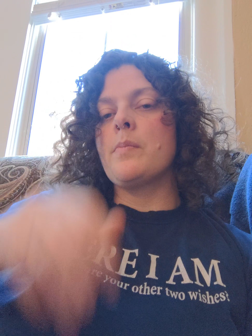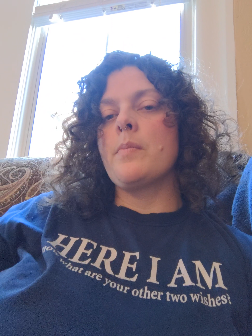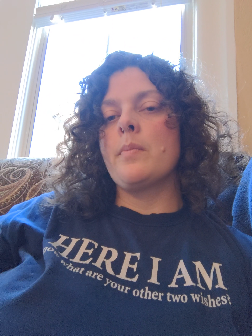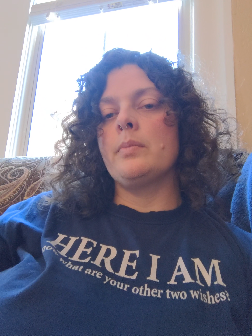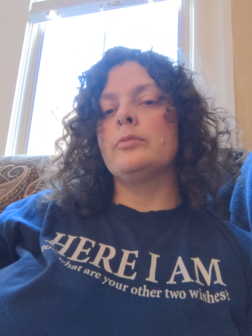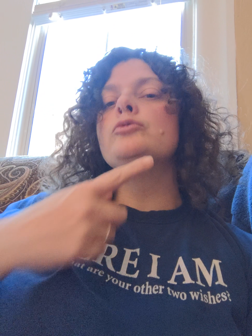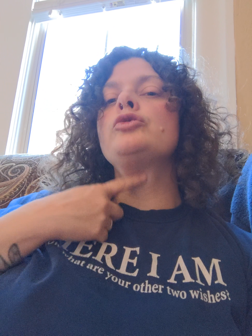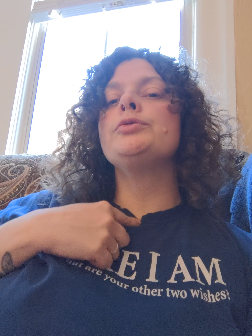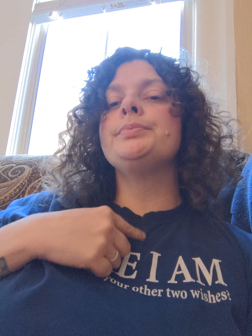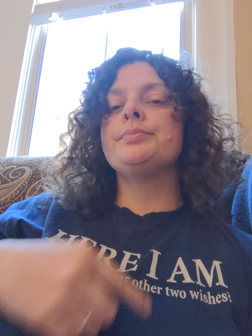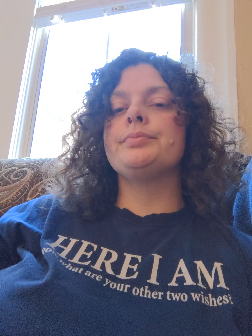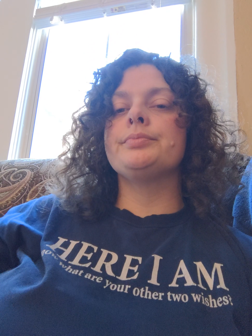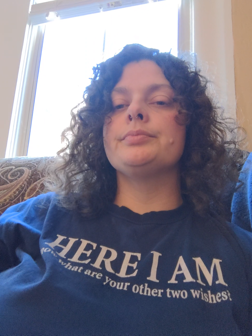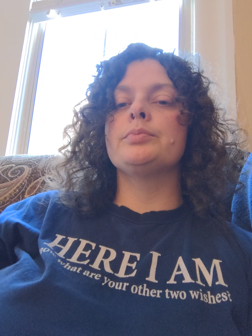thirsty